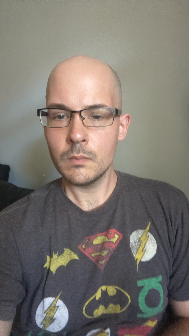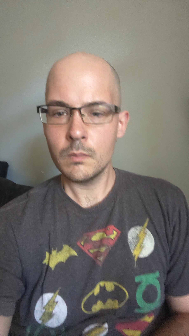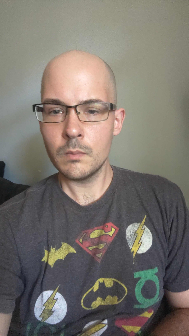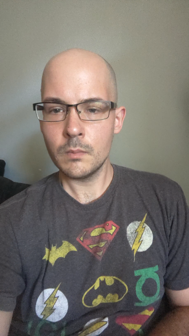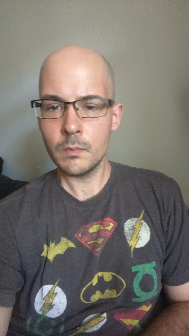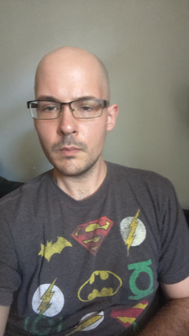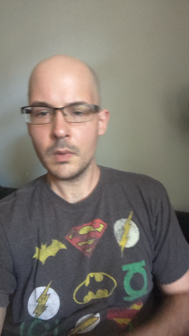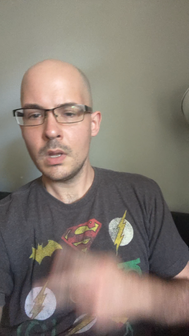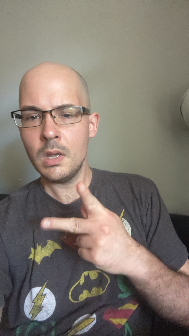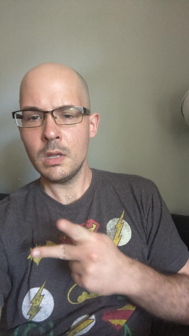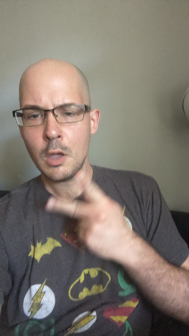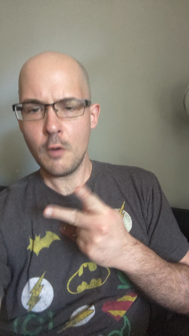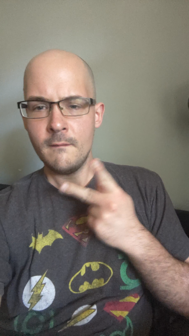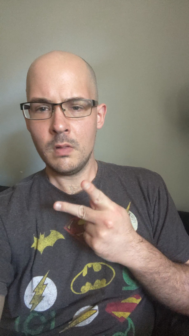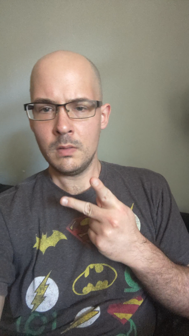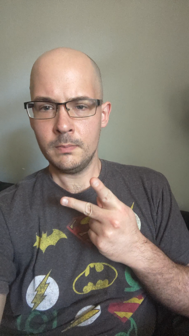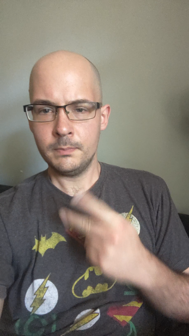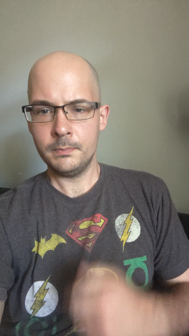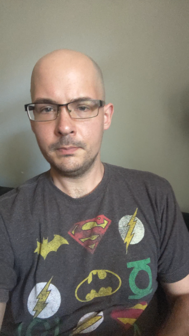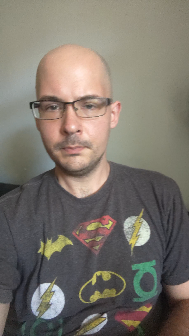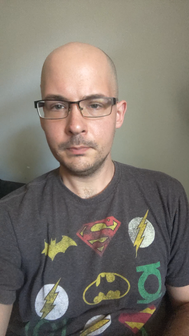careful